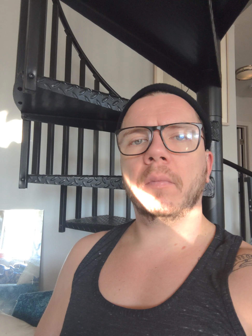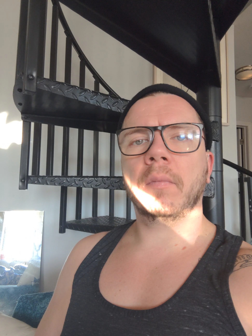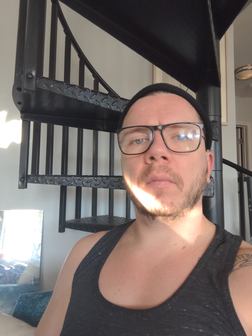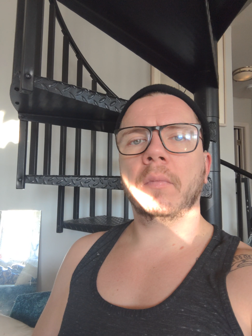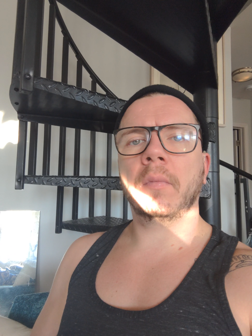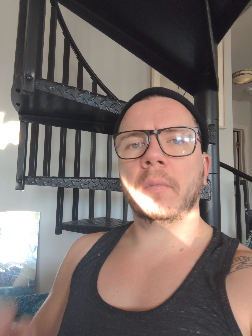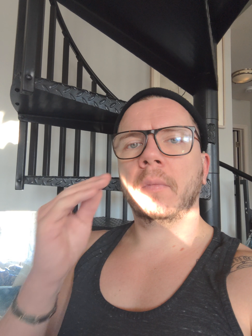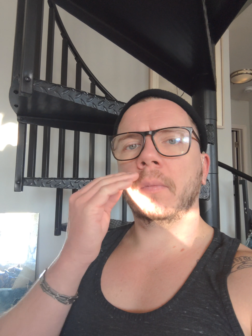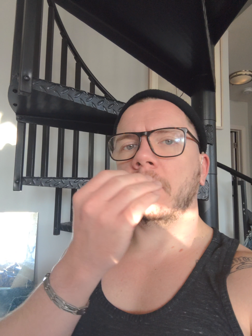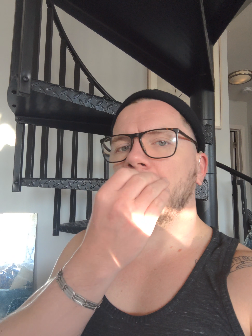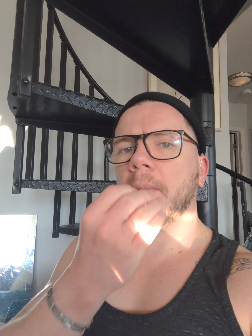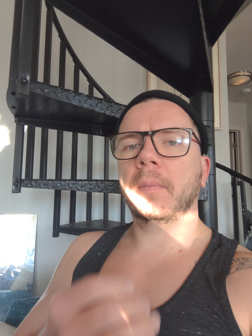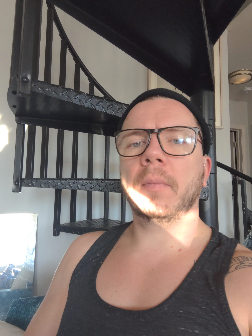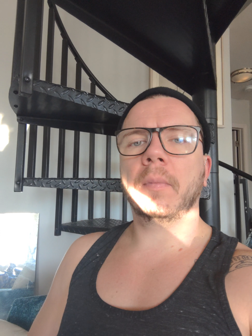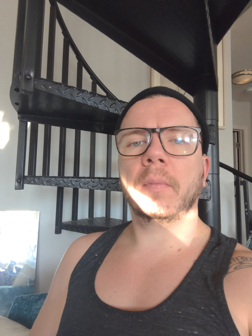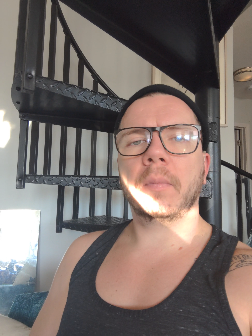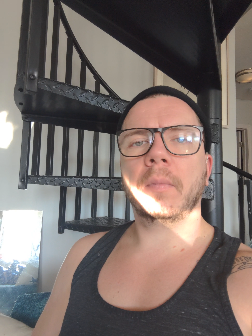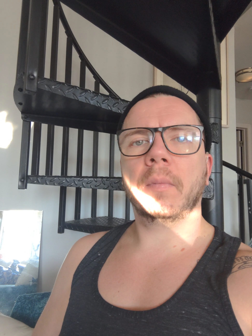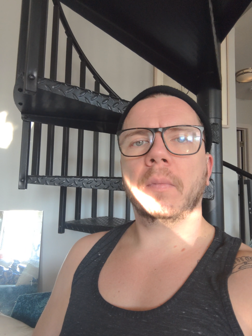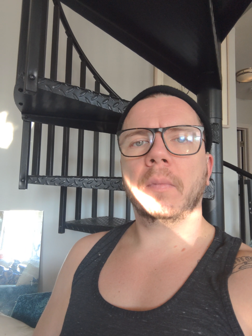flower